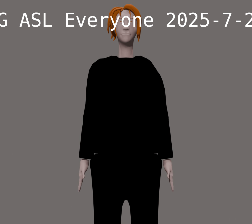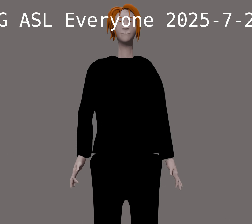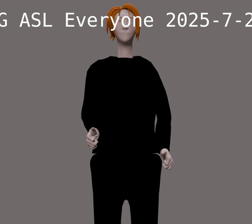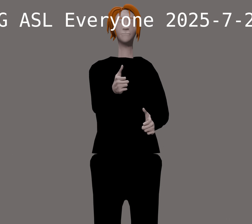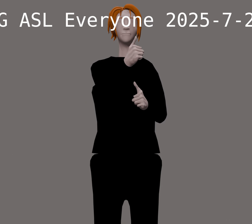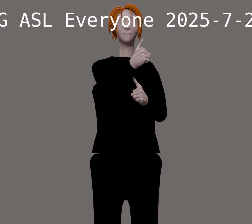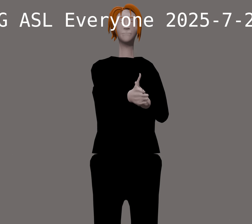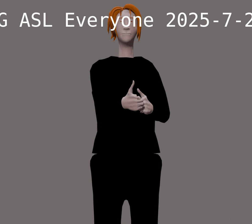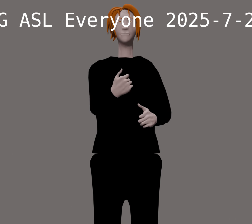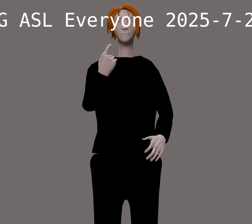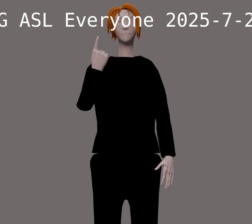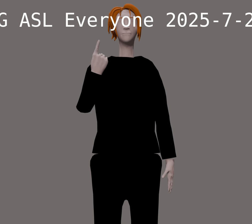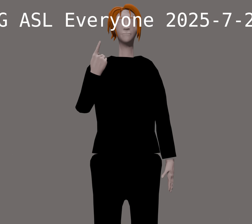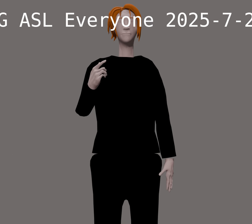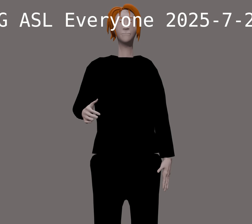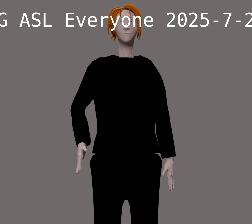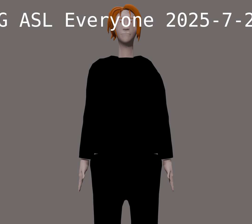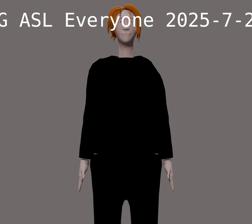Everyone